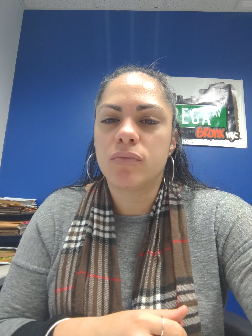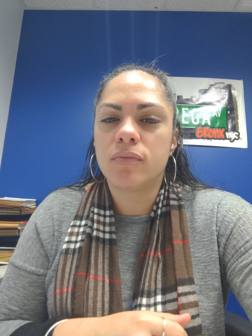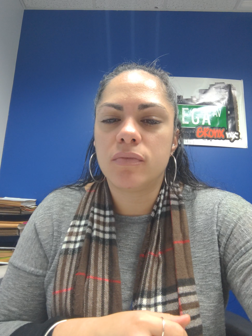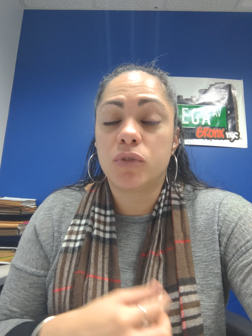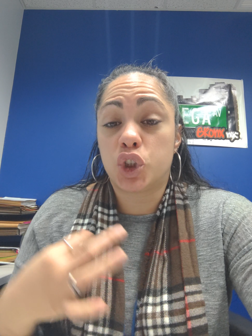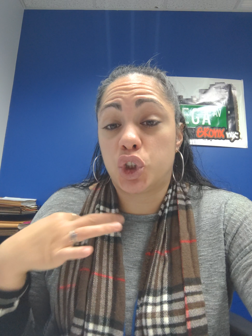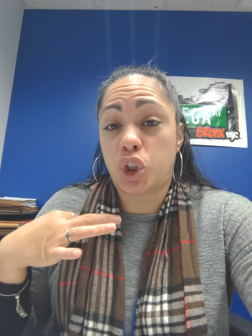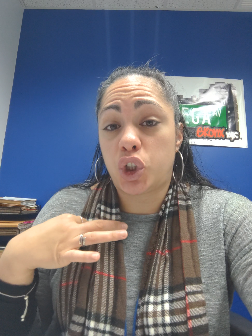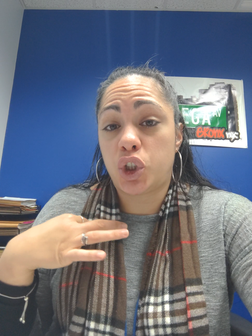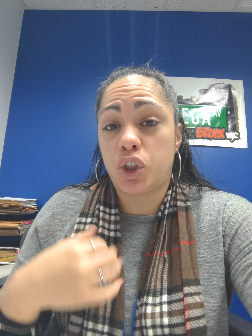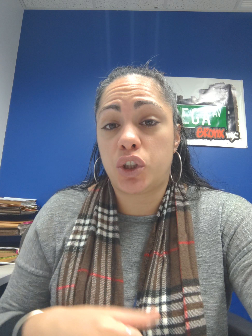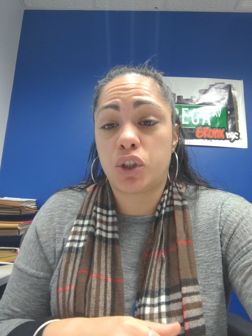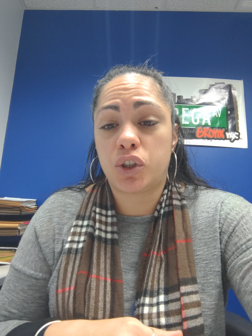shirt